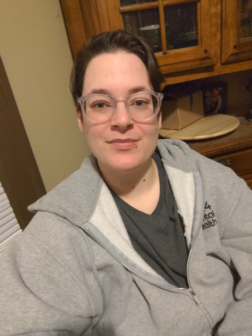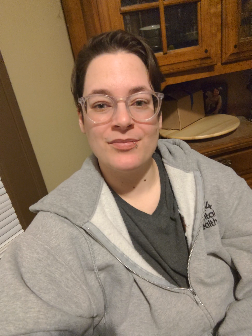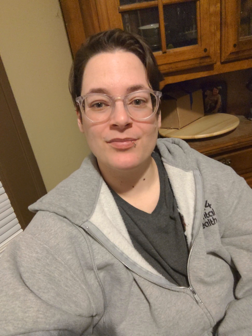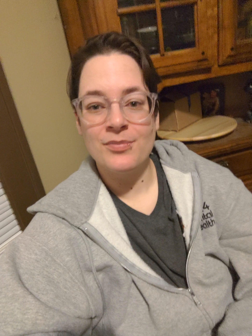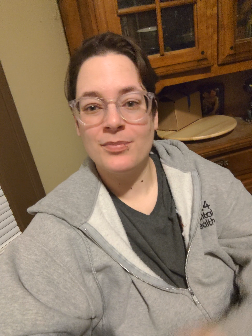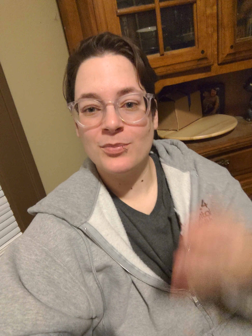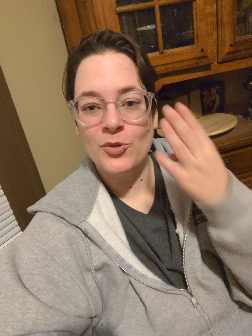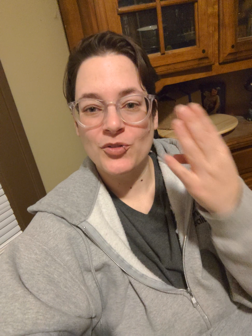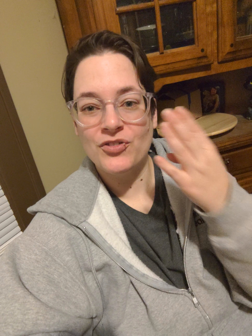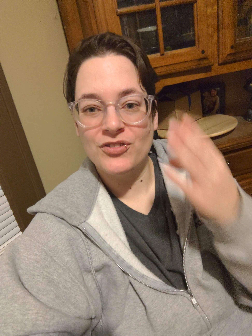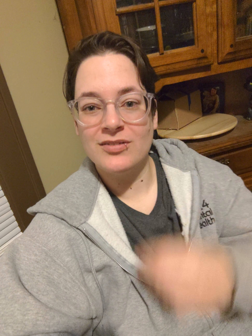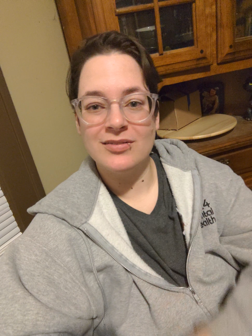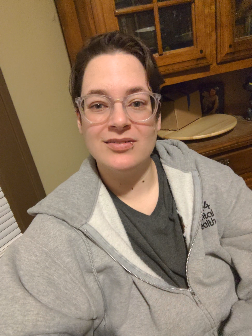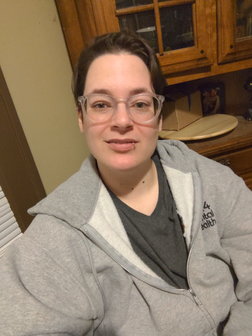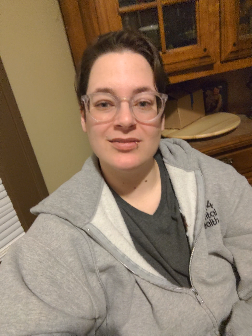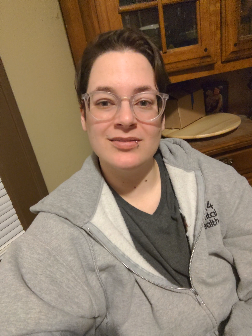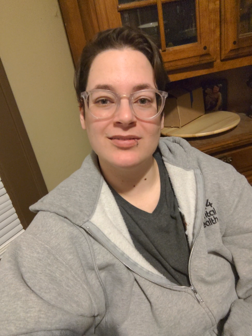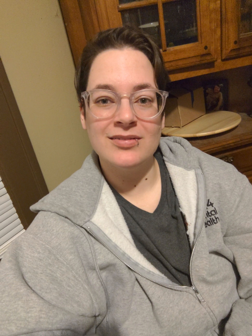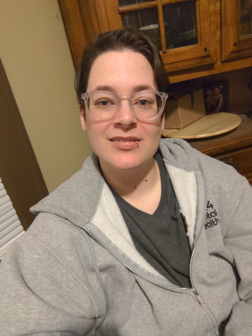morning